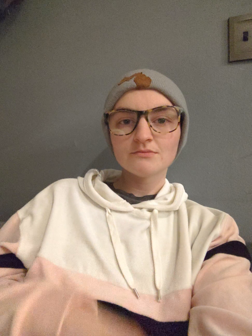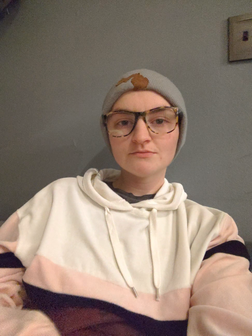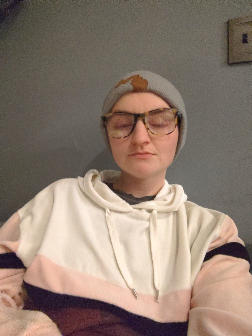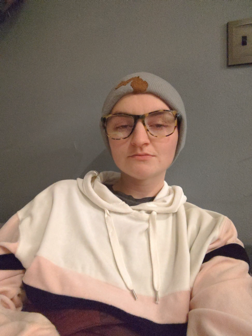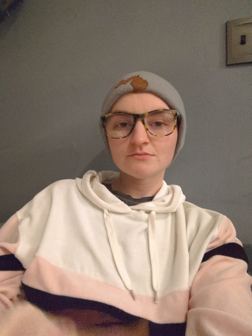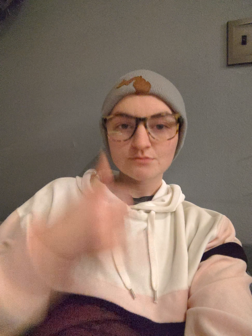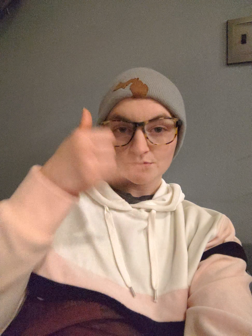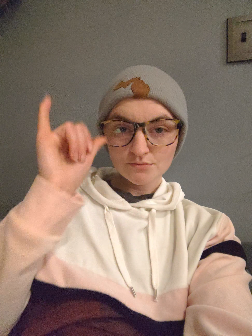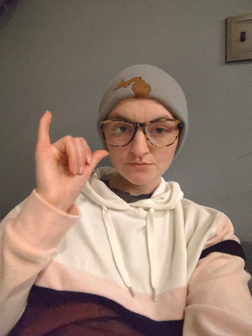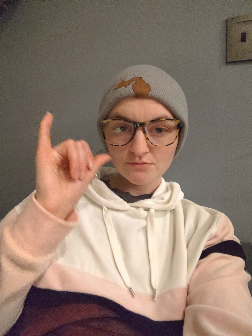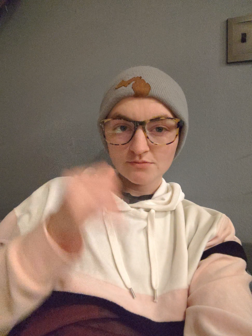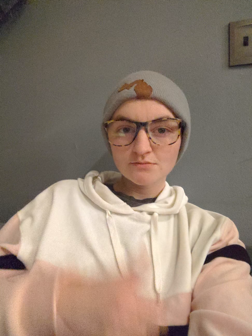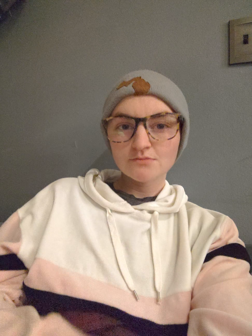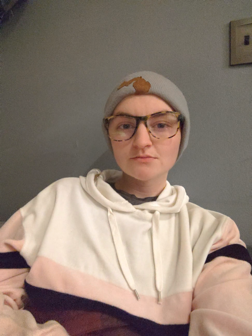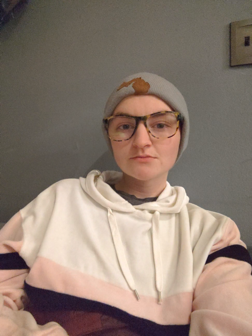cow